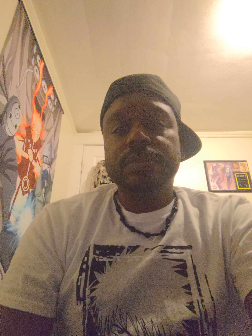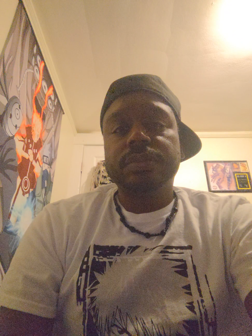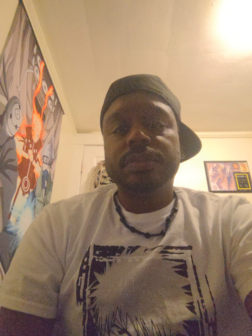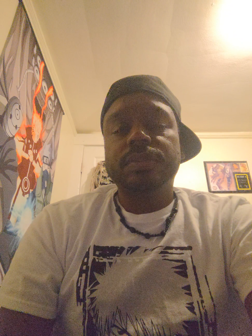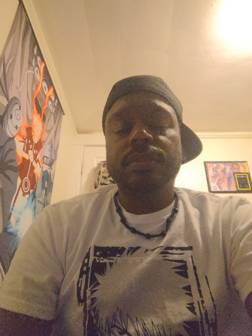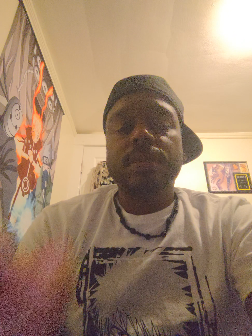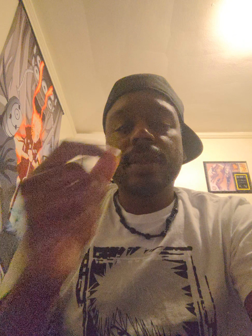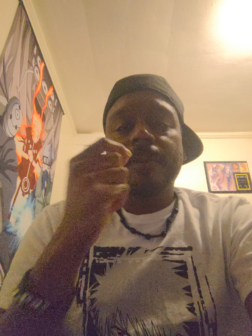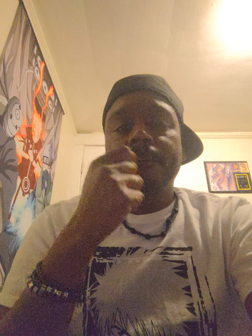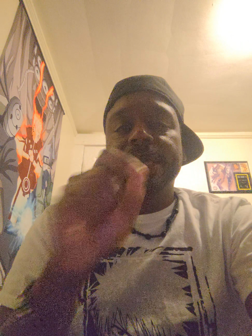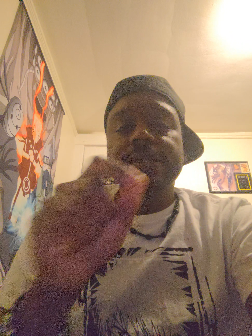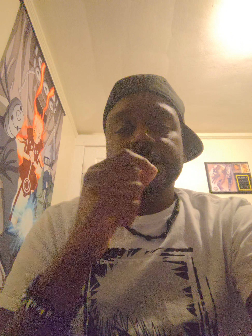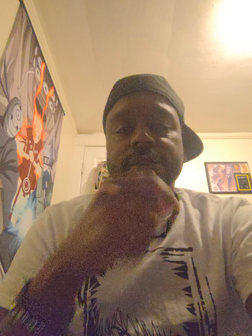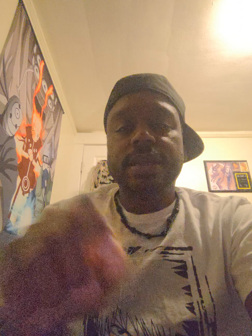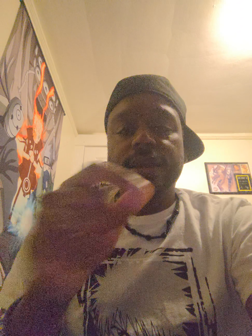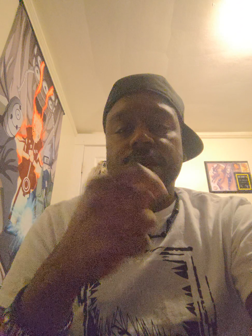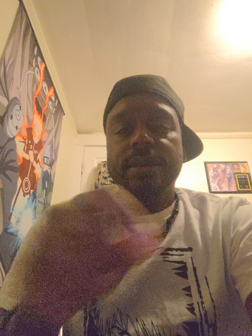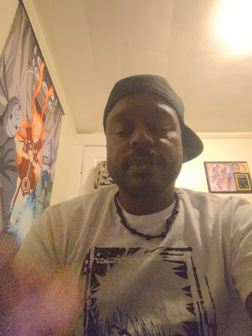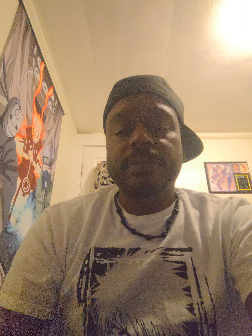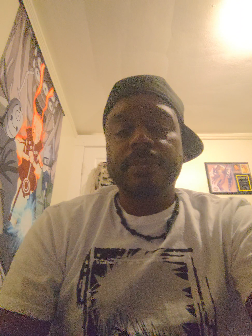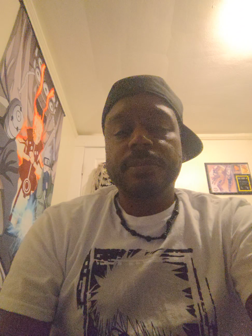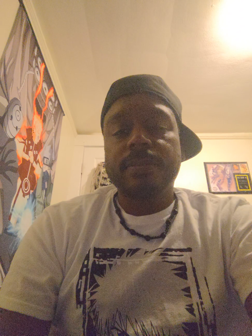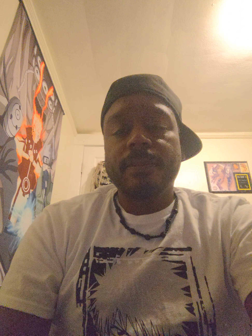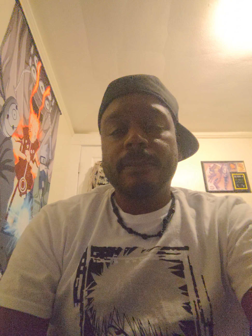pencil